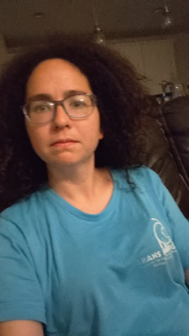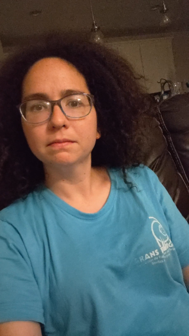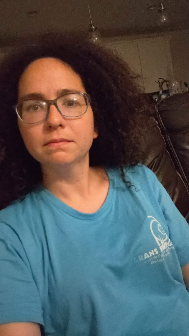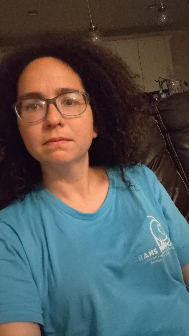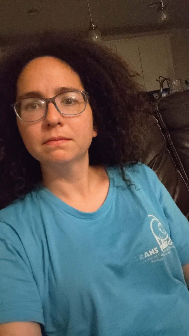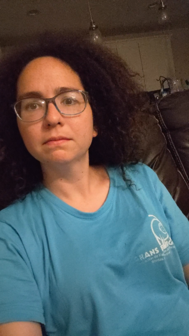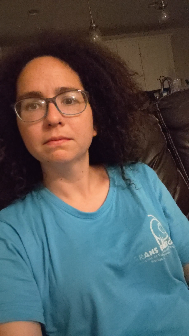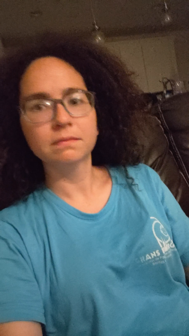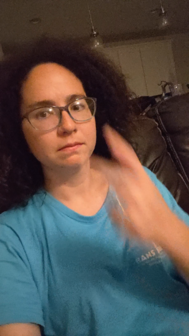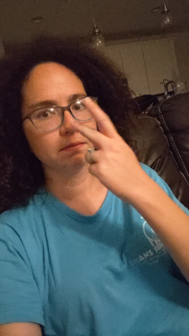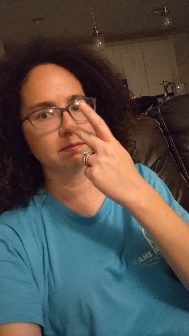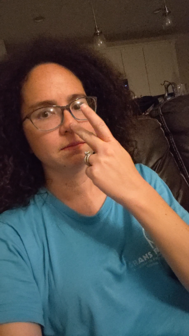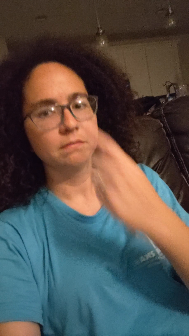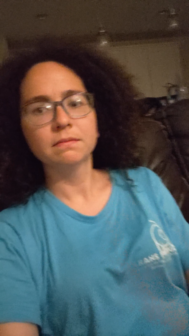penis